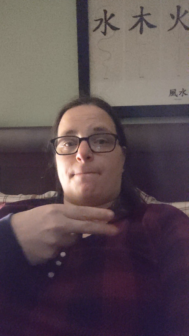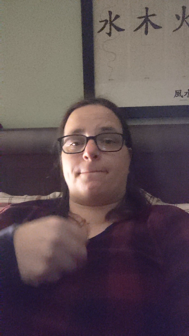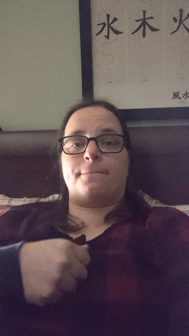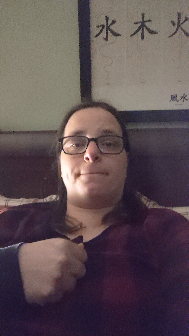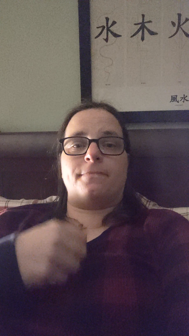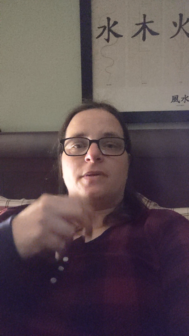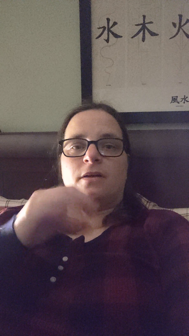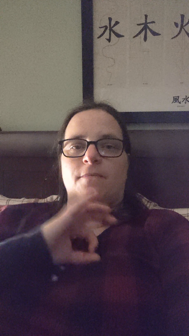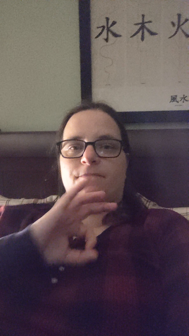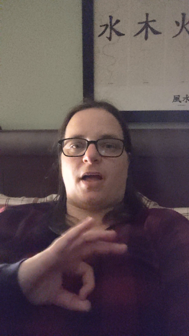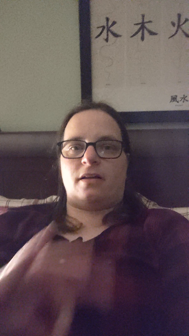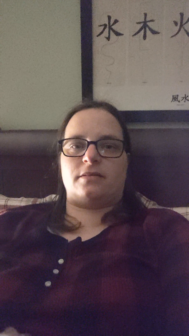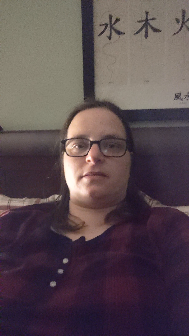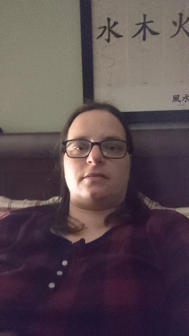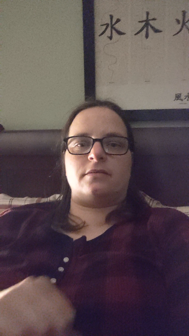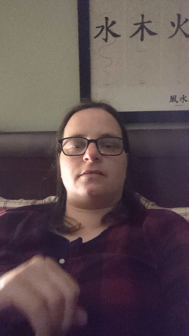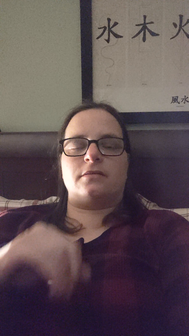button